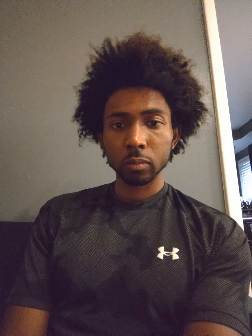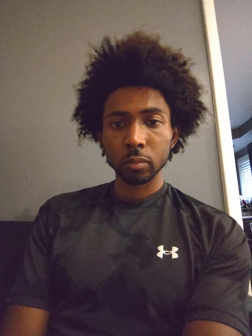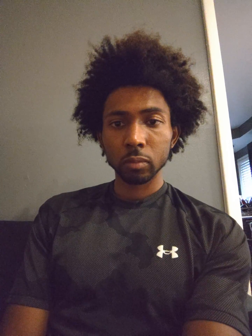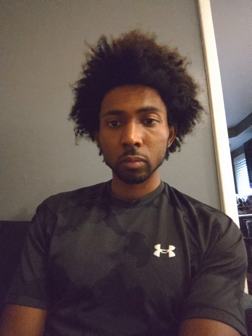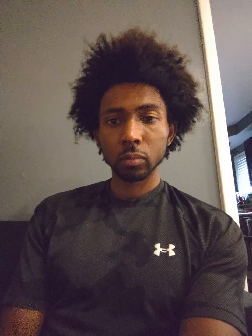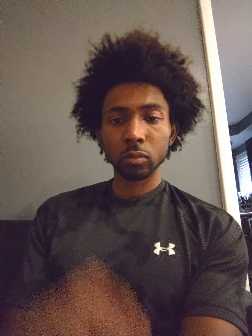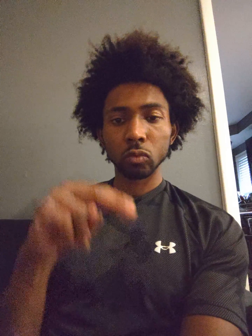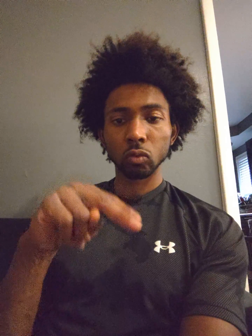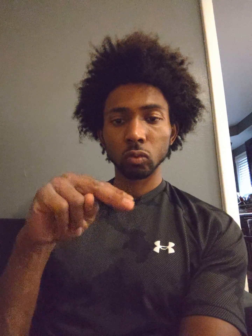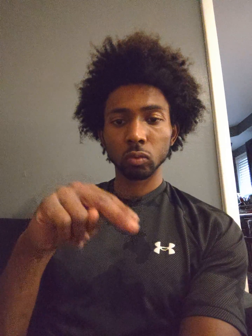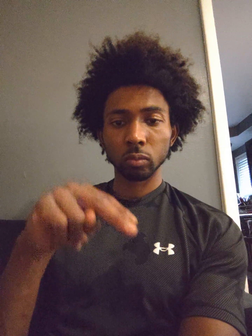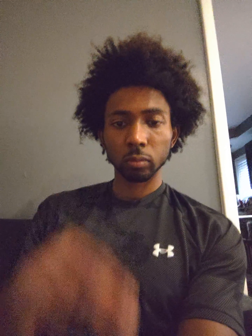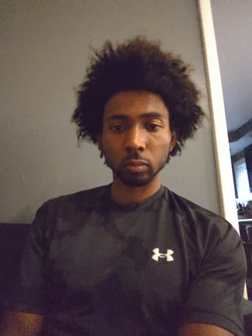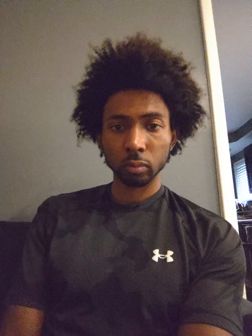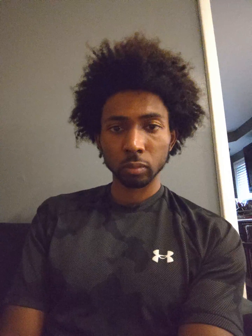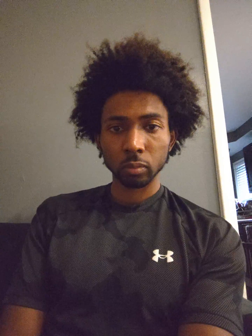nurse